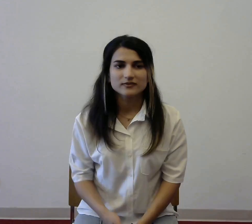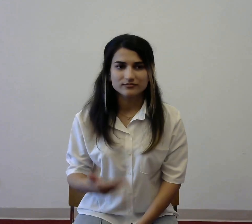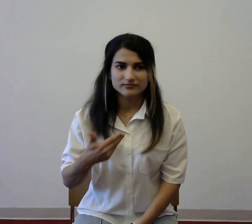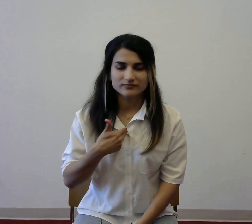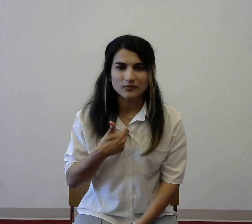mən